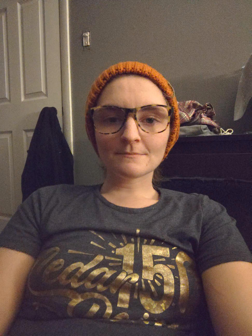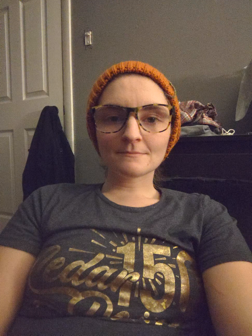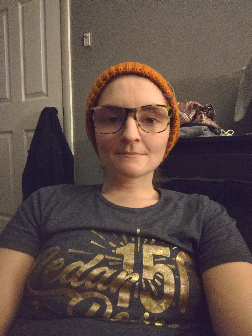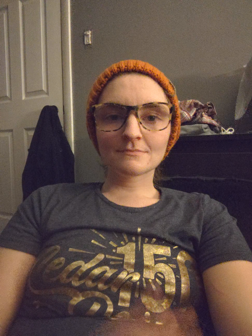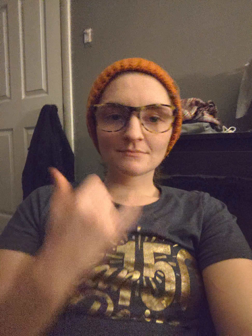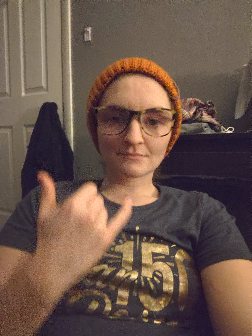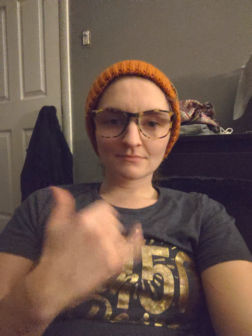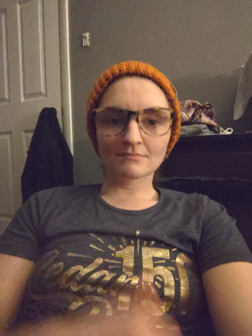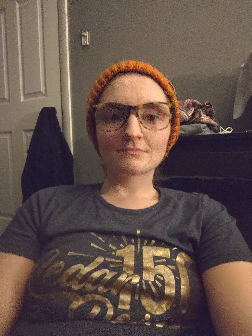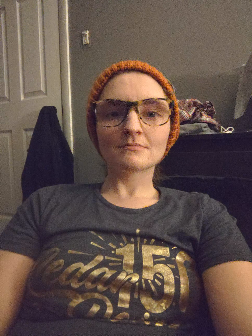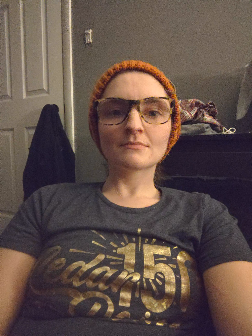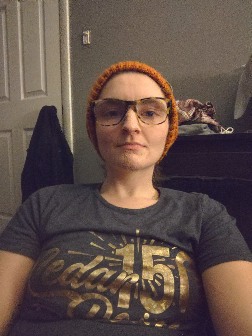now